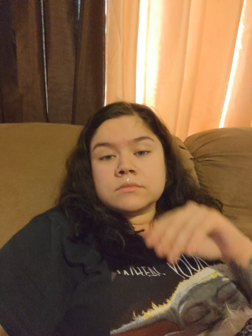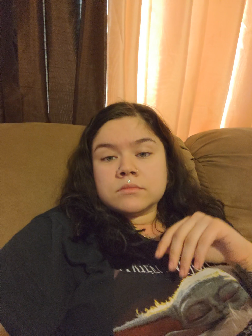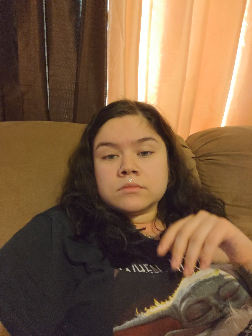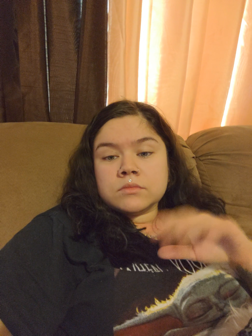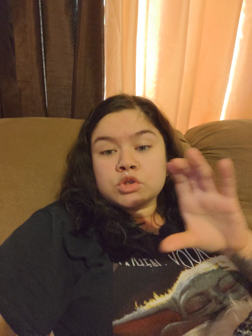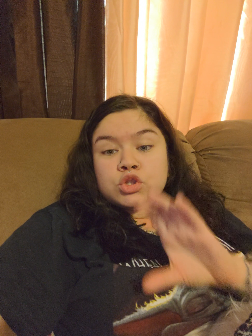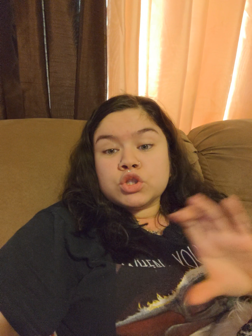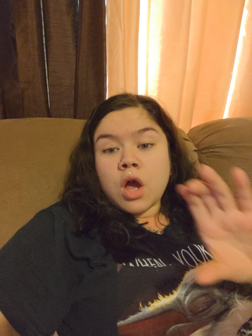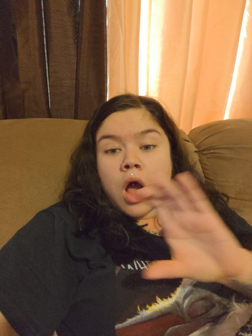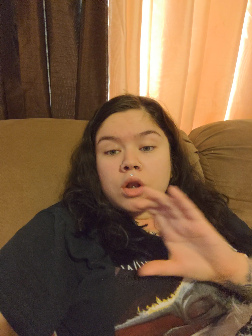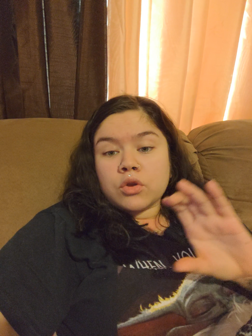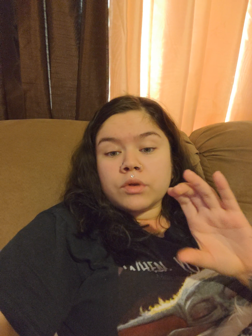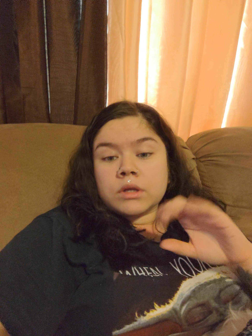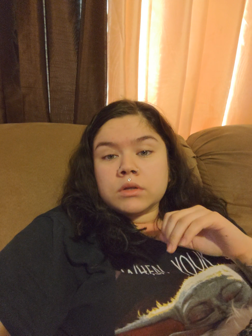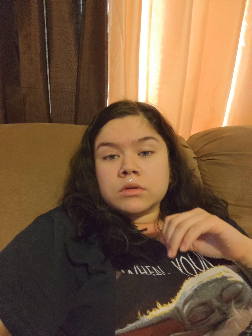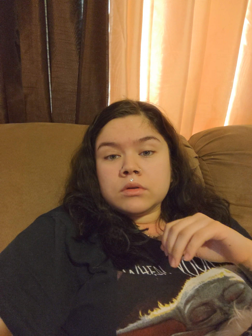chocolate